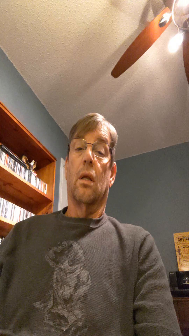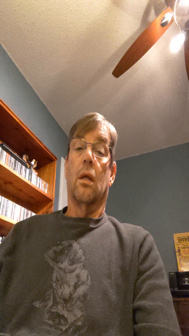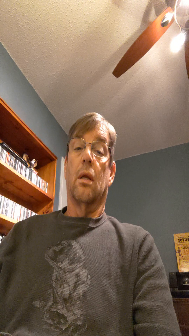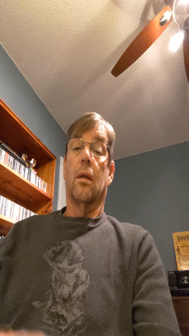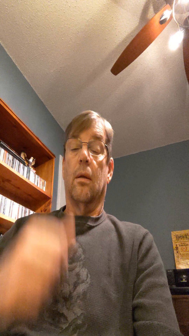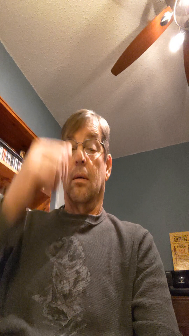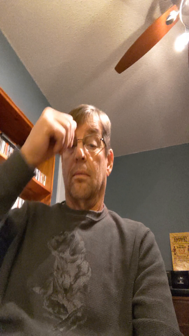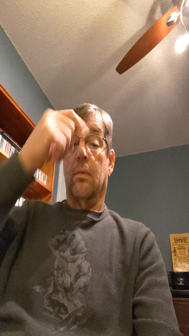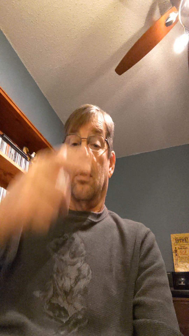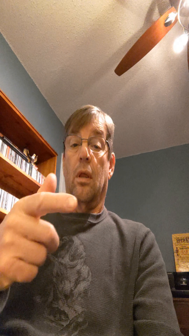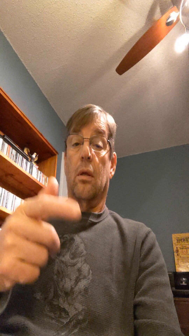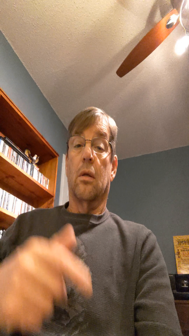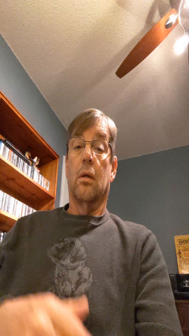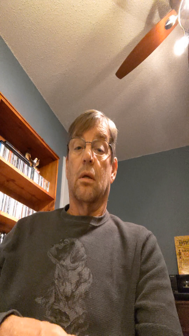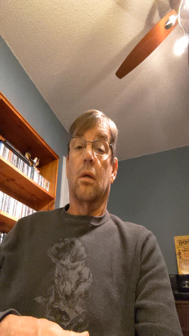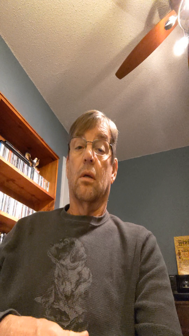brother